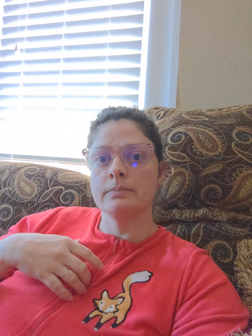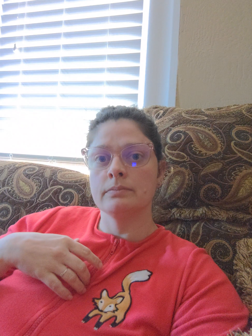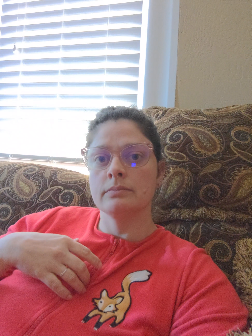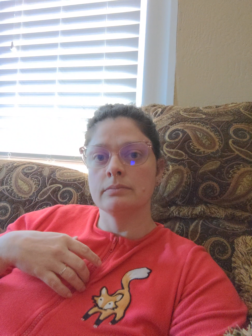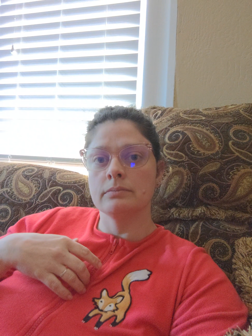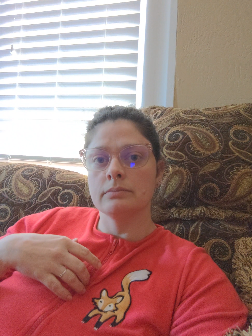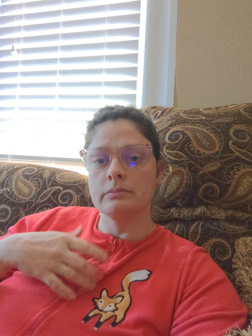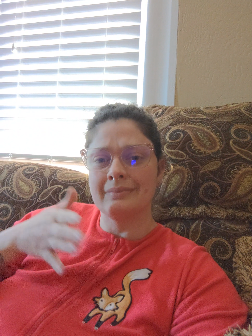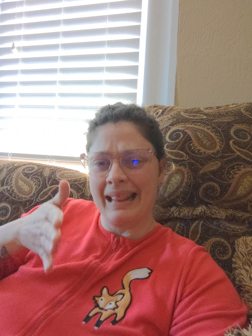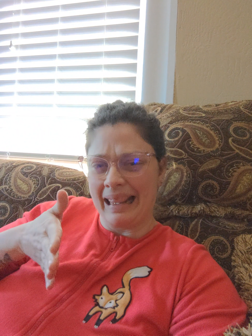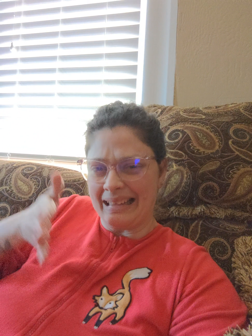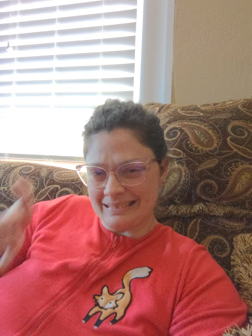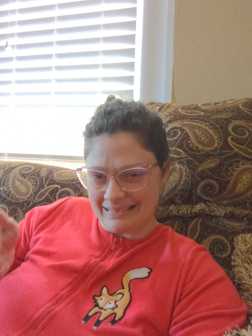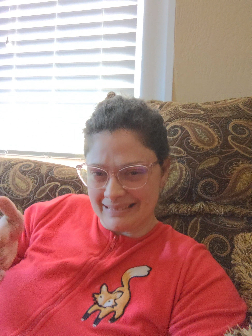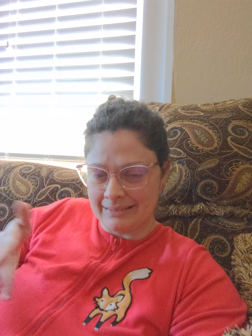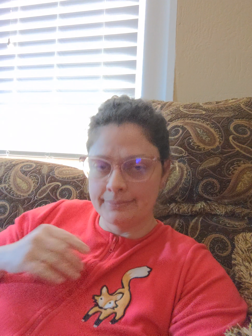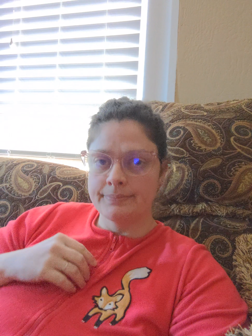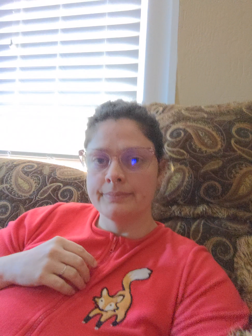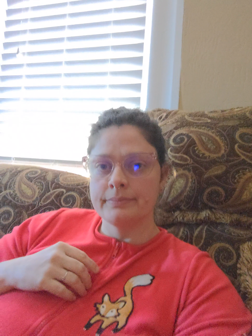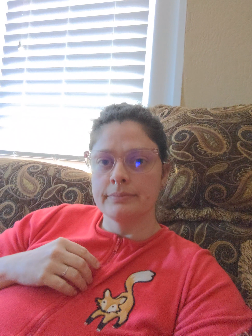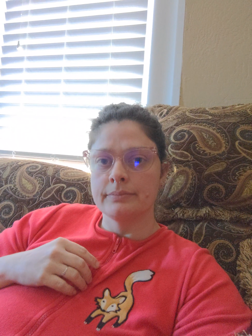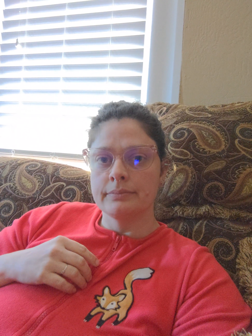beside